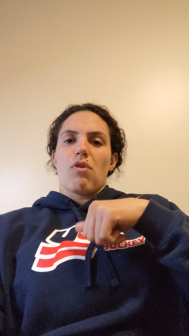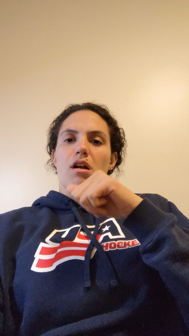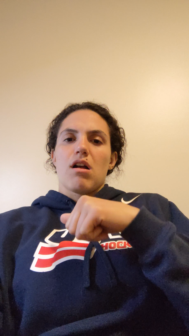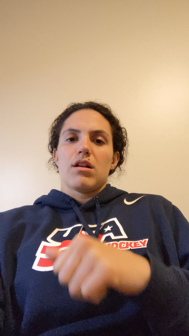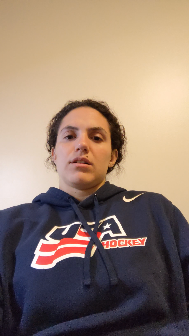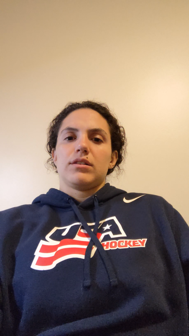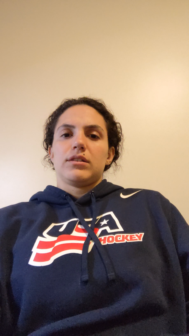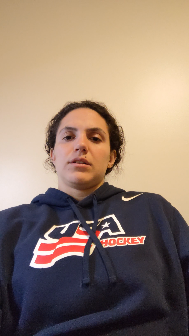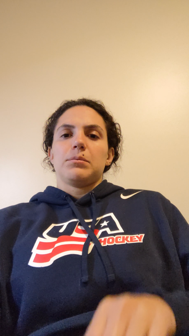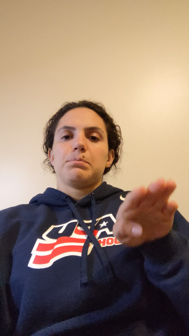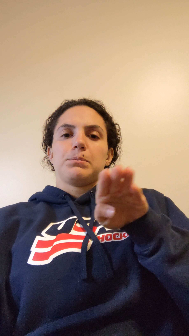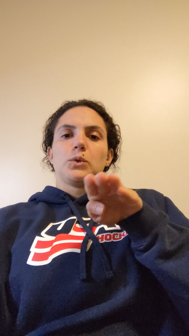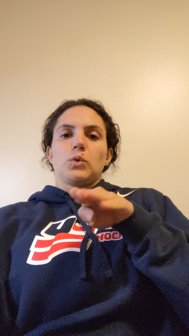boots